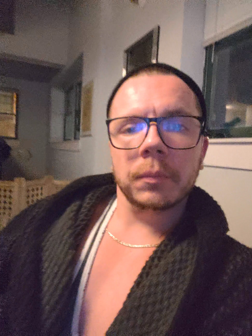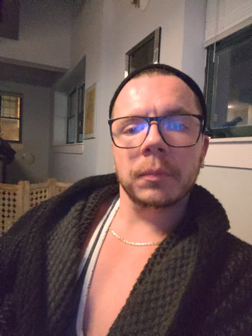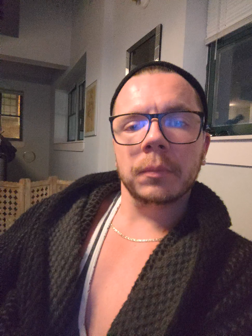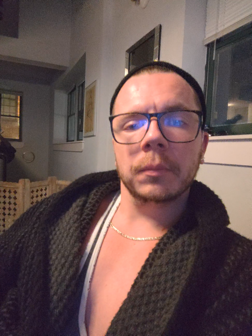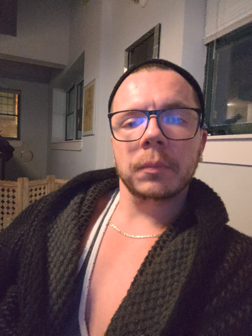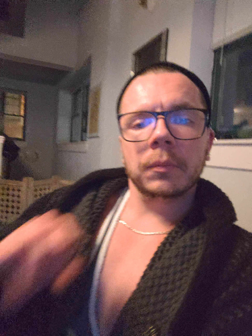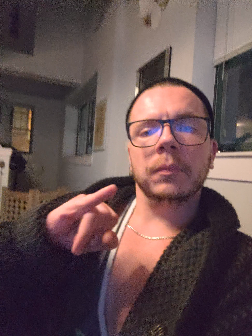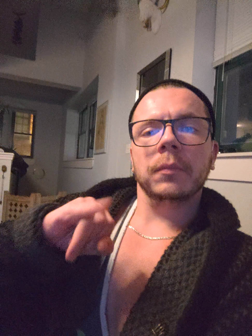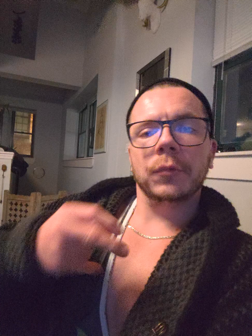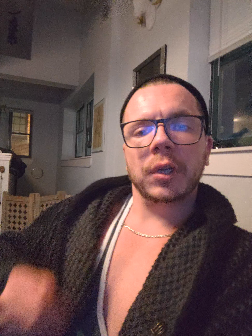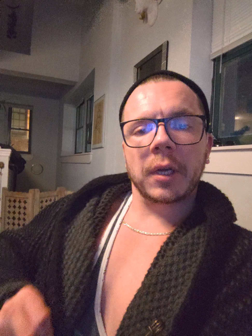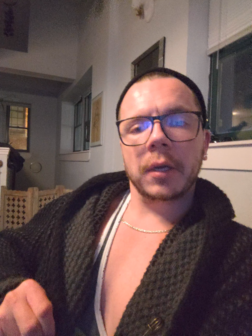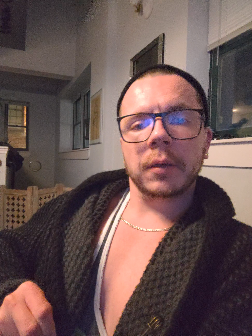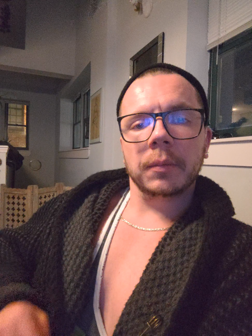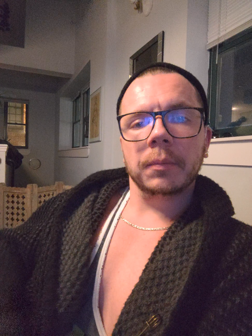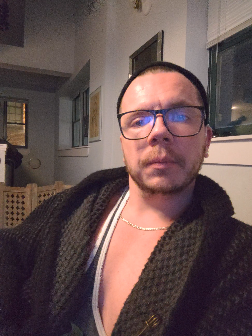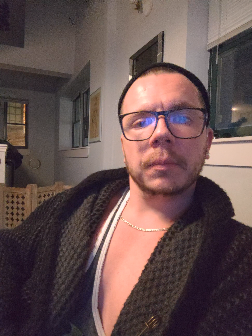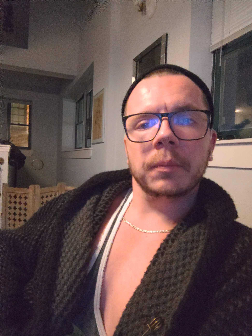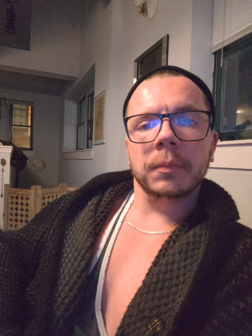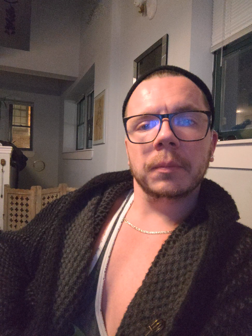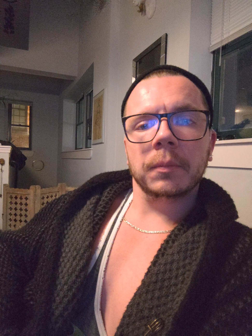jeans